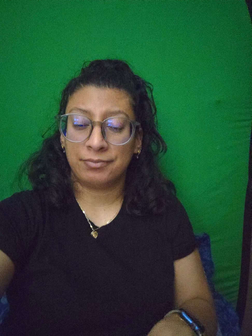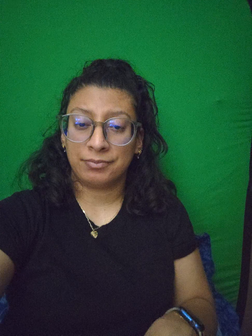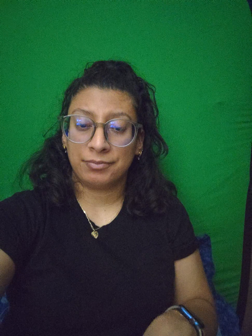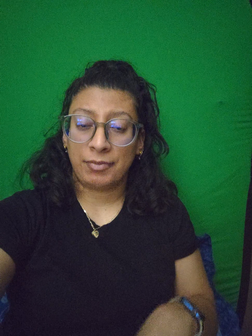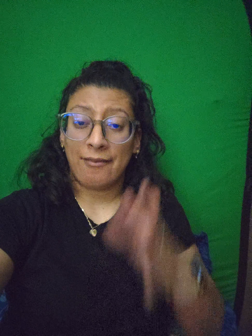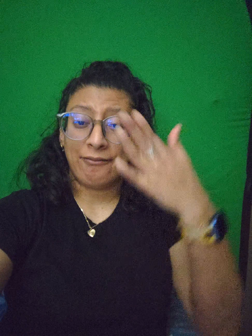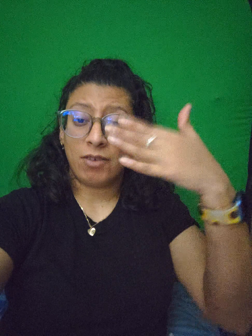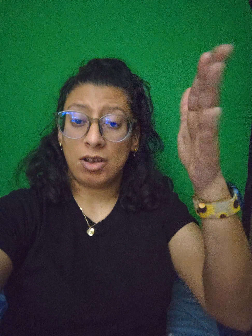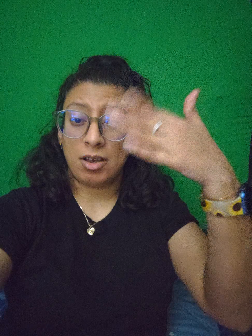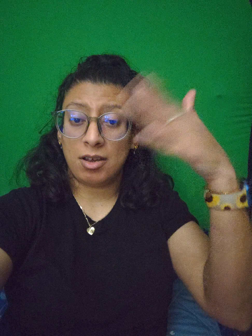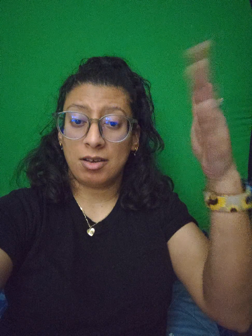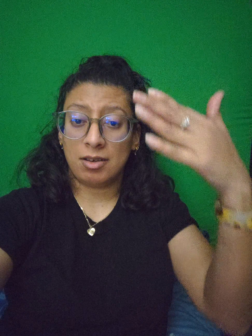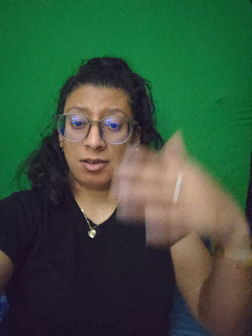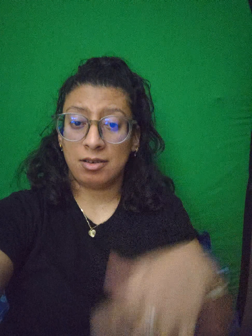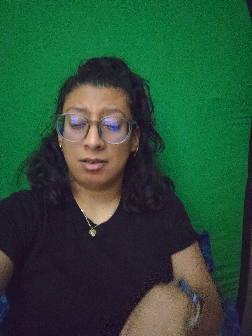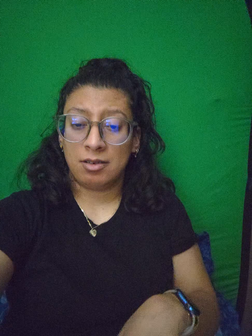flag